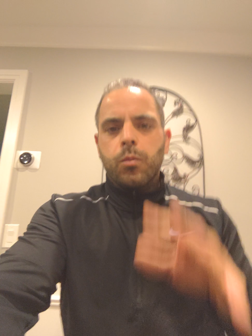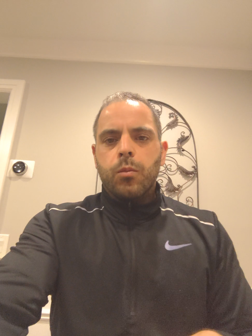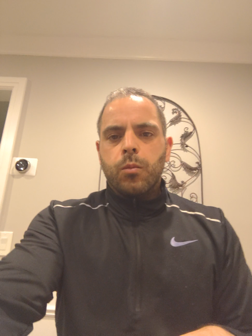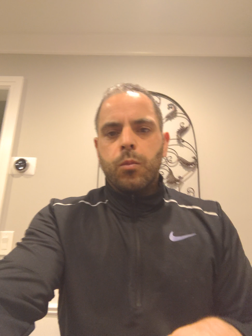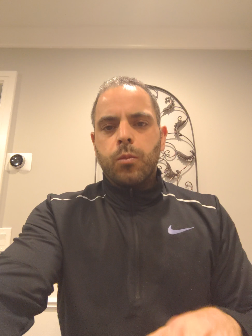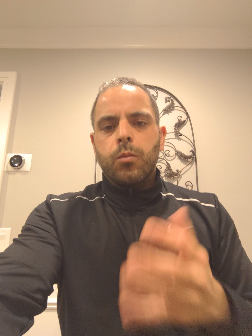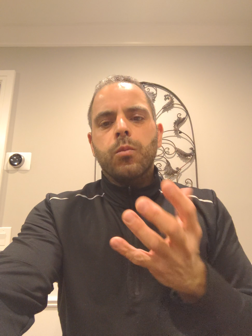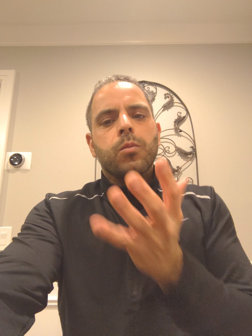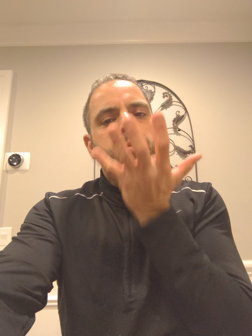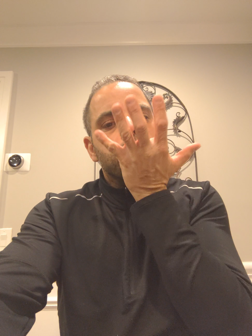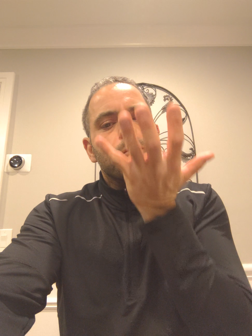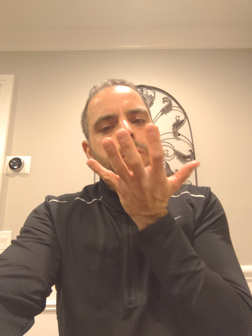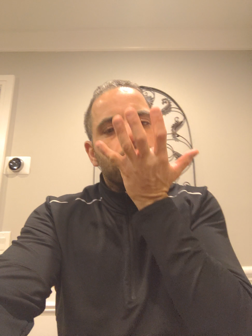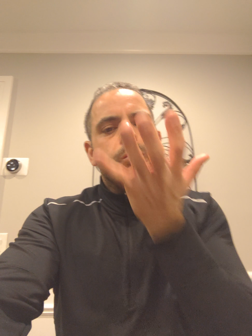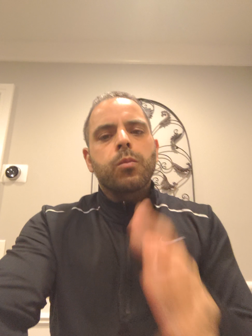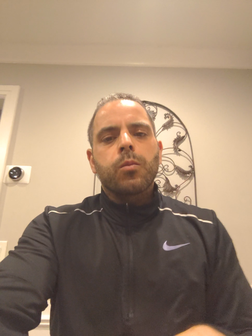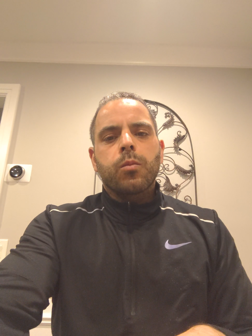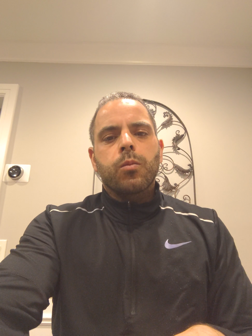grass